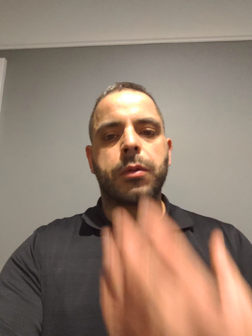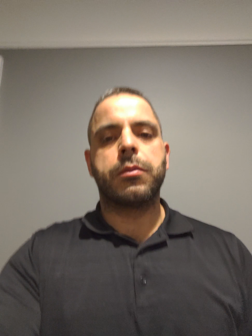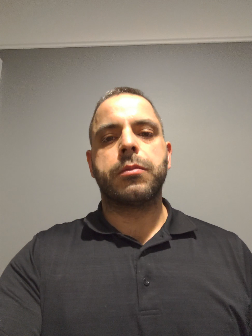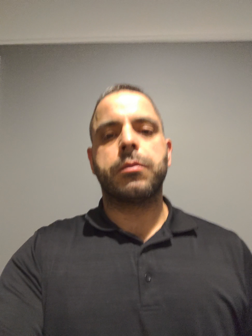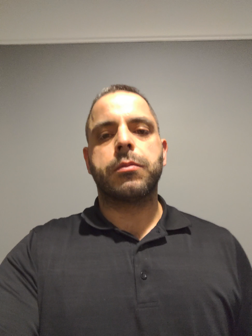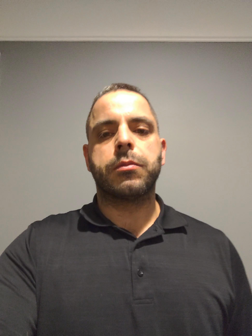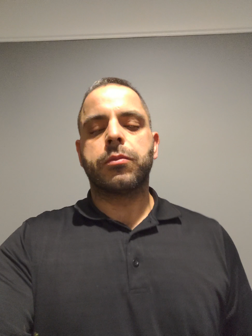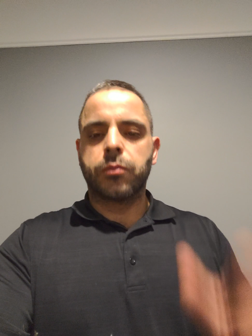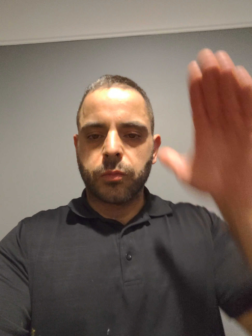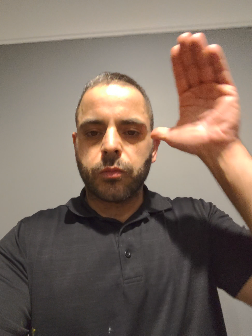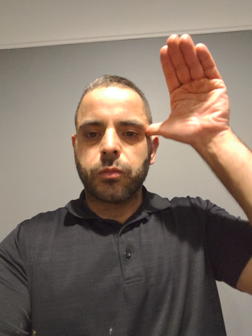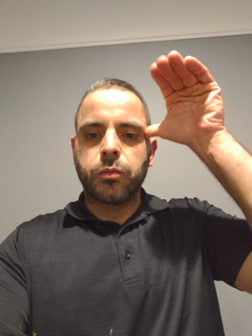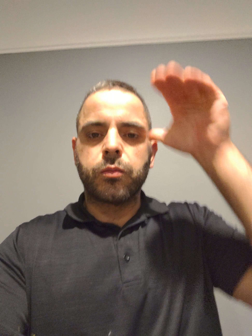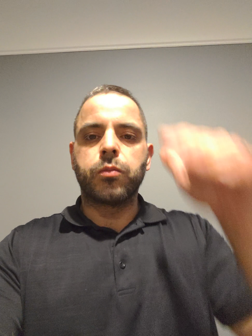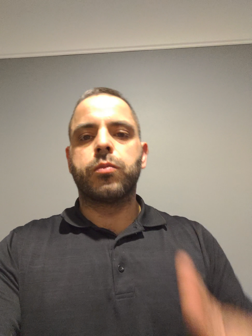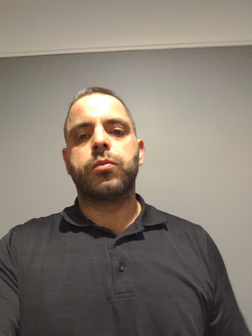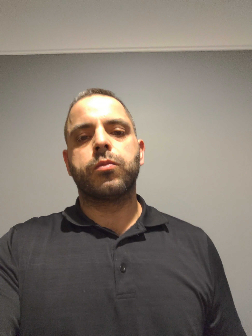donkey